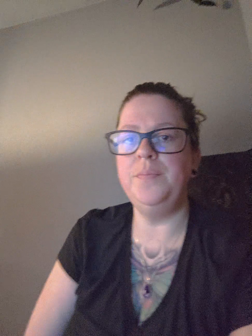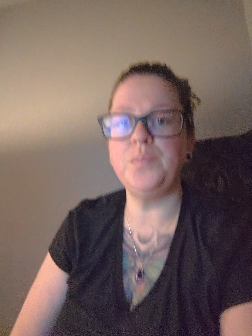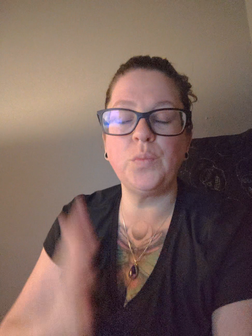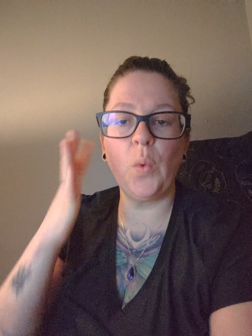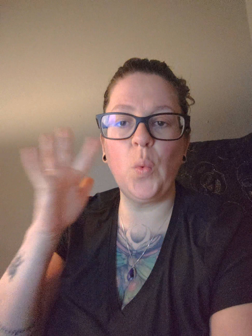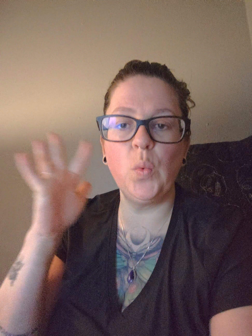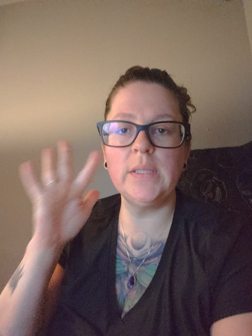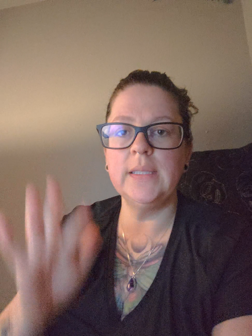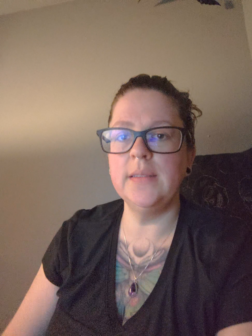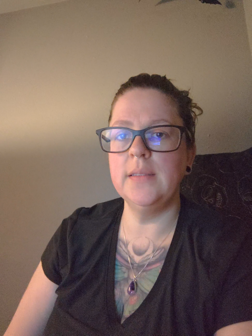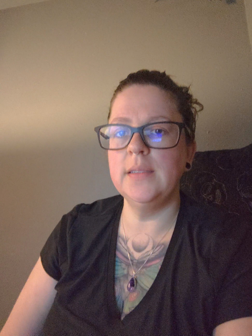noisy